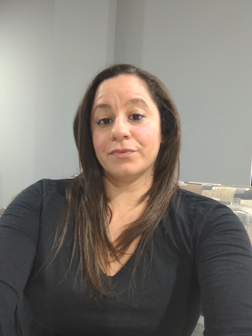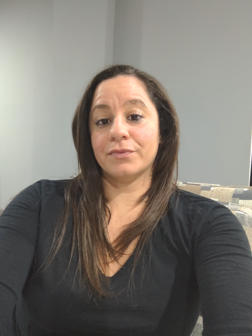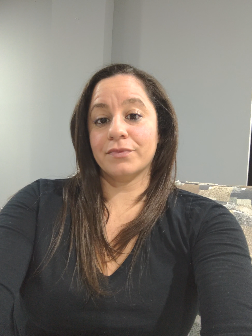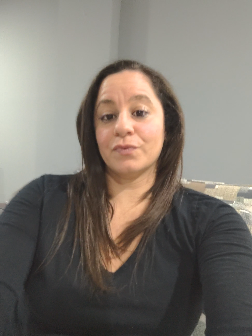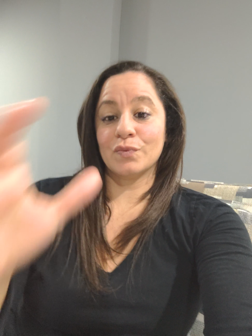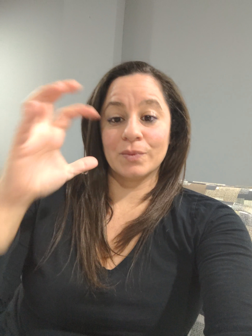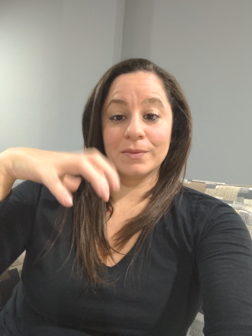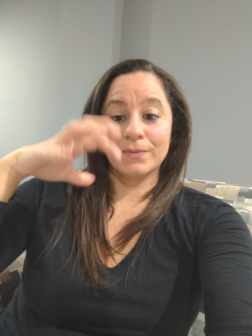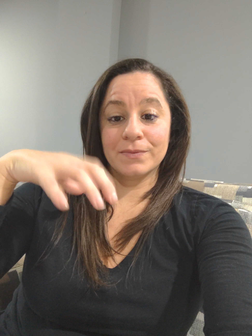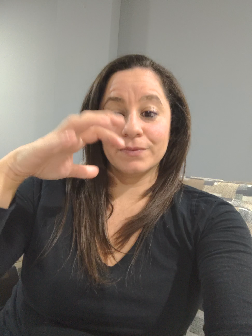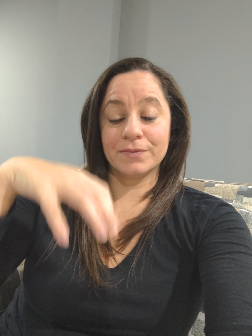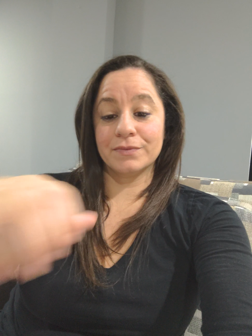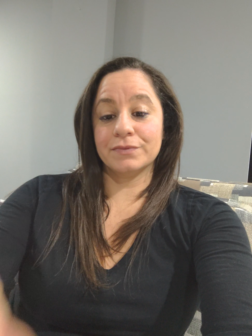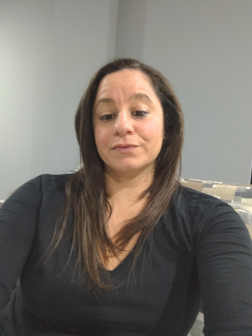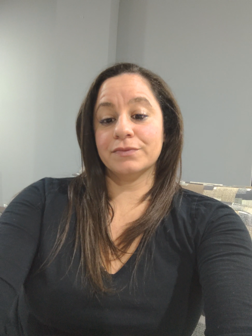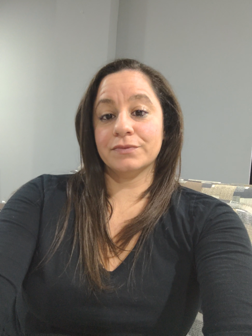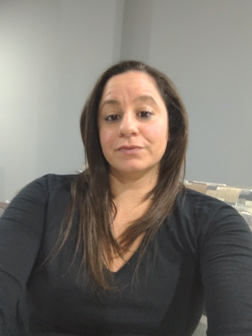rain